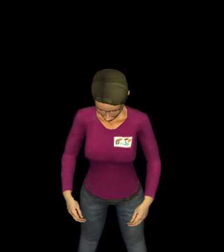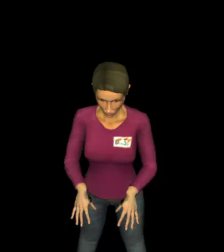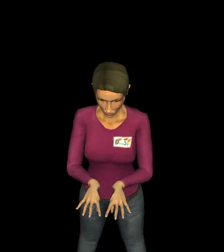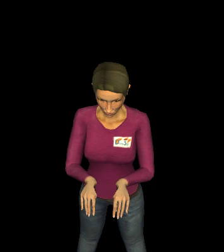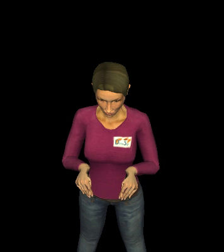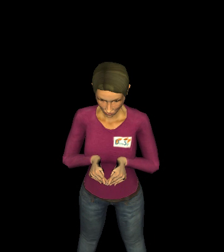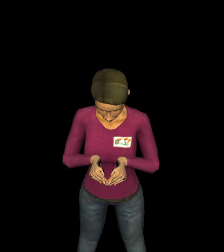عائلة